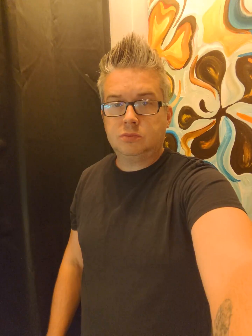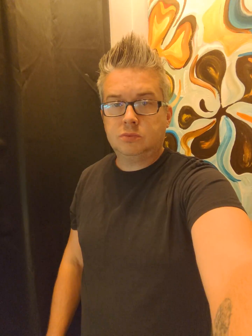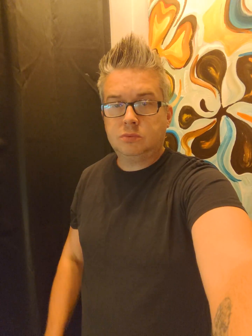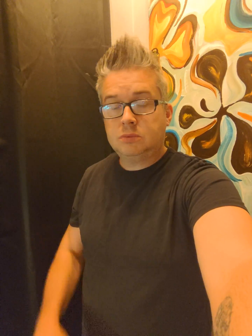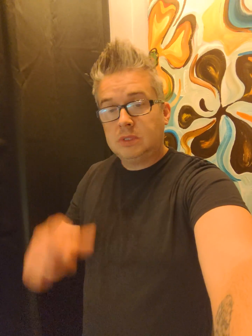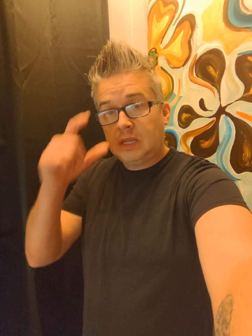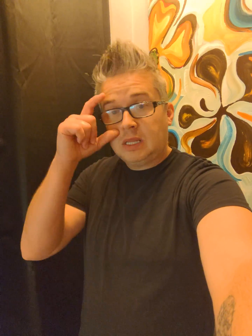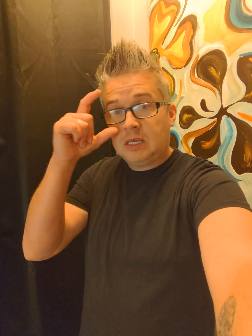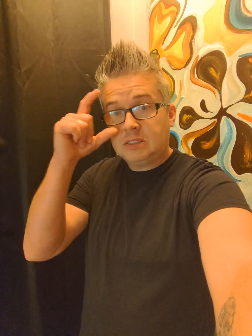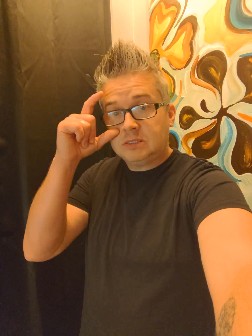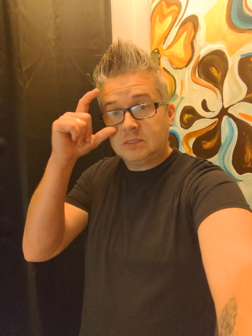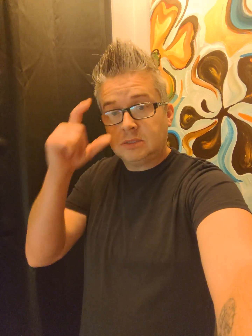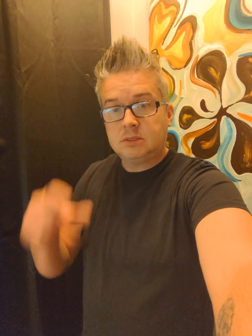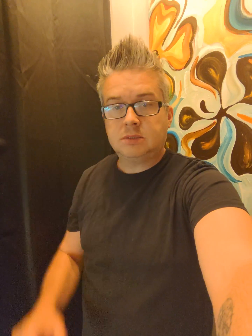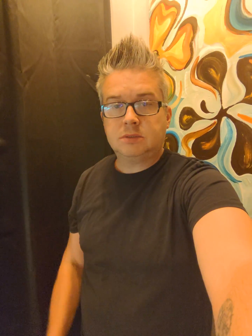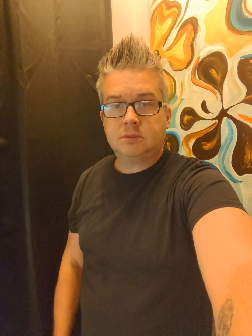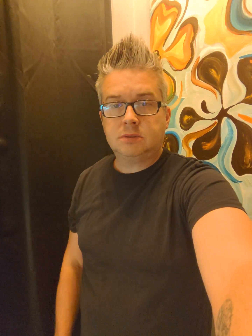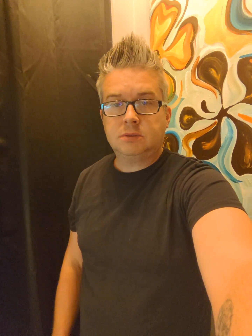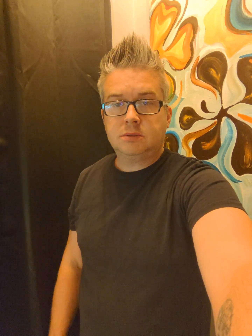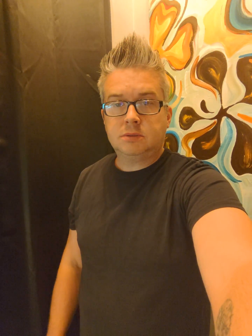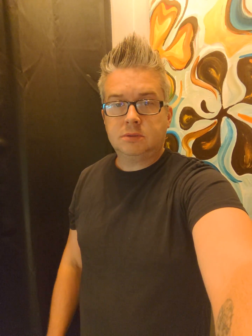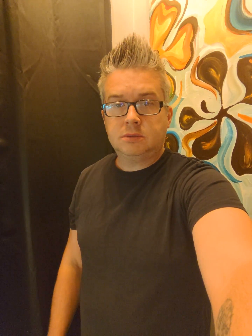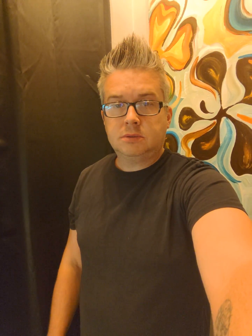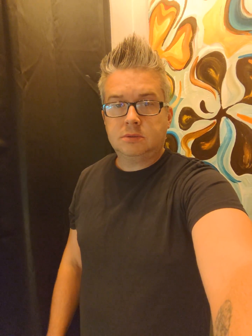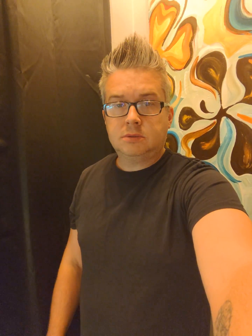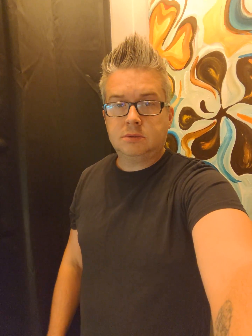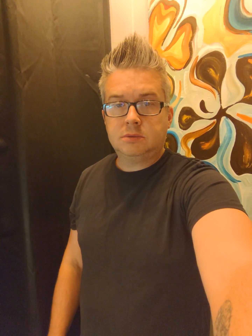glasses